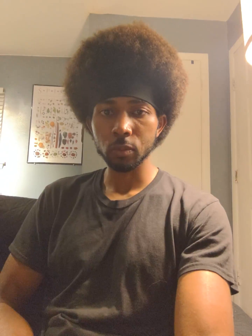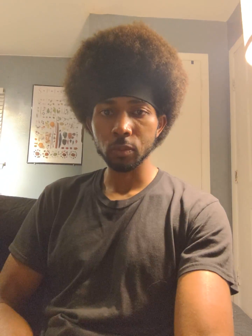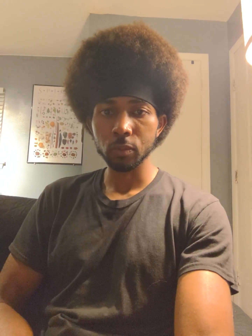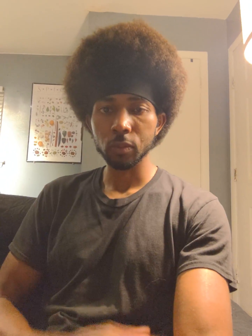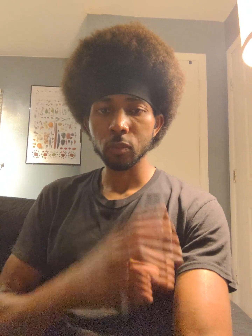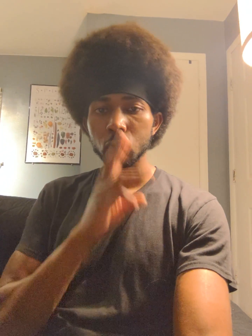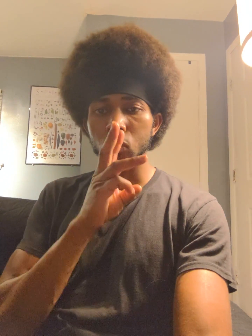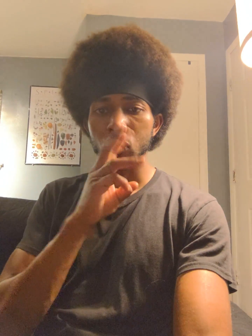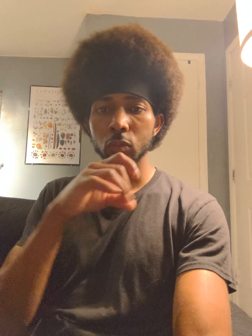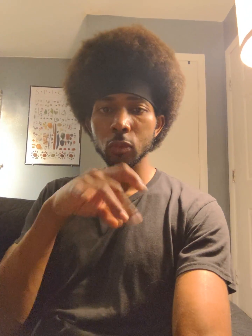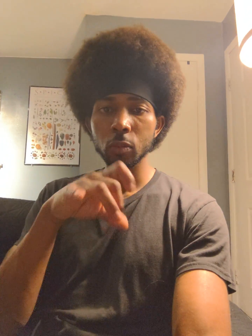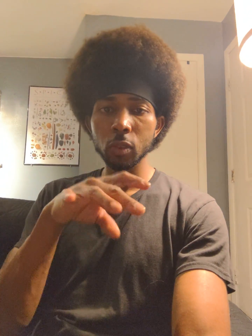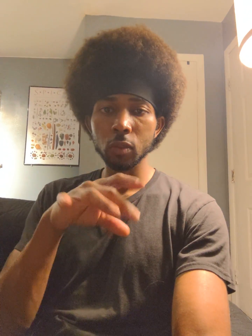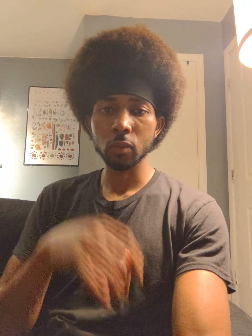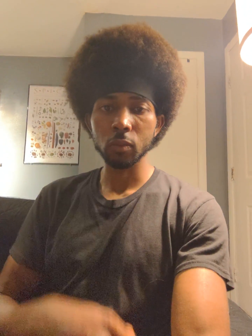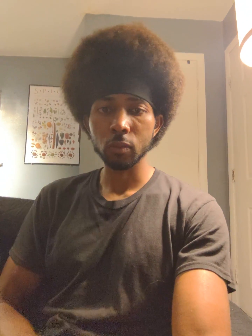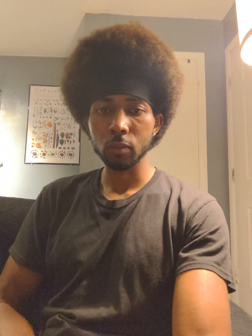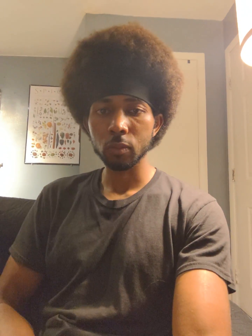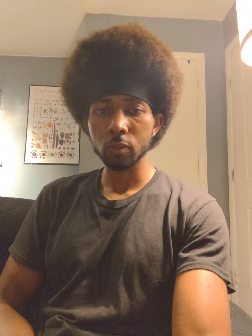melon